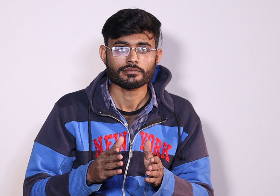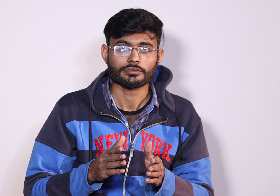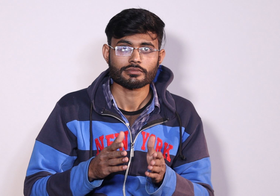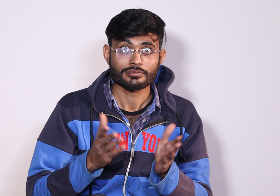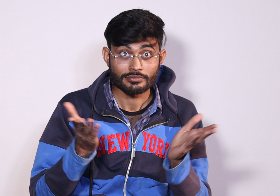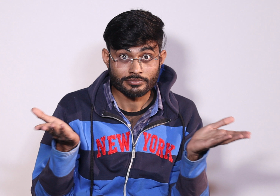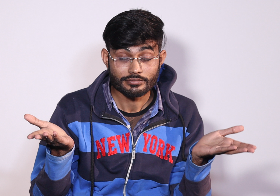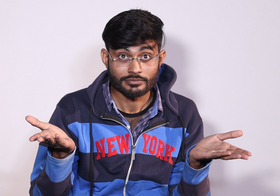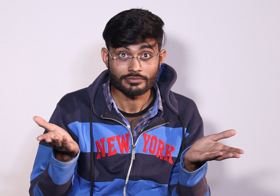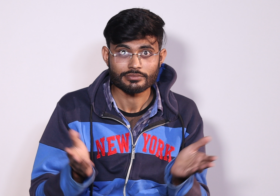surprise